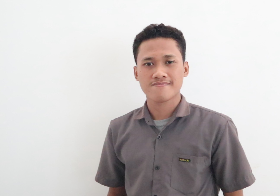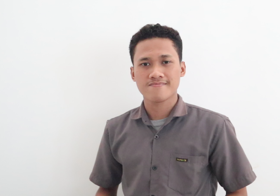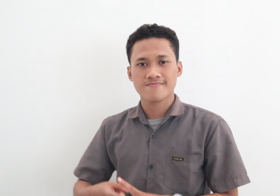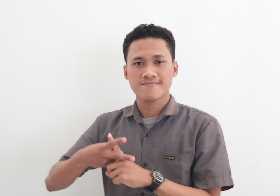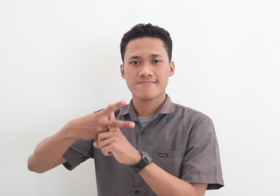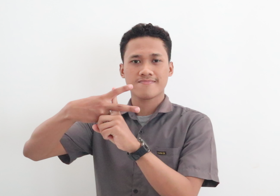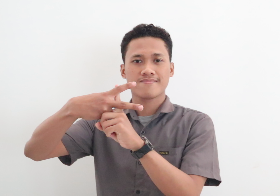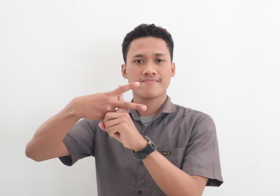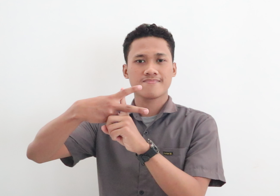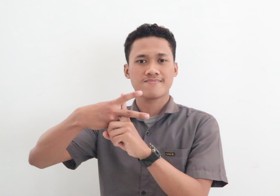F